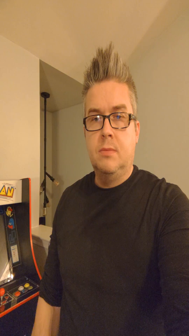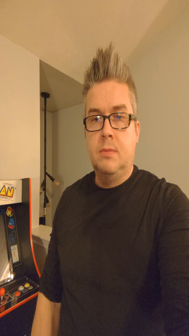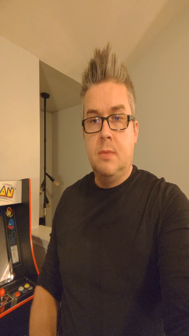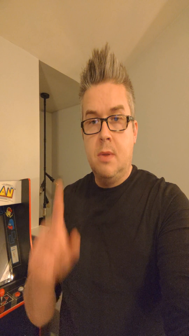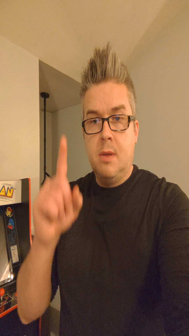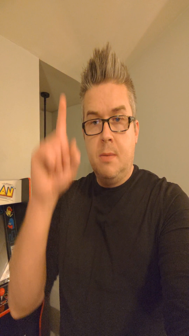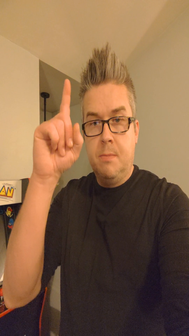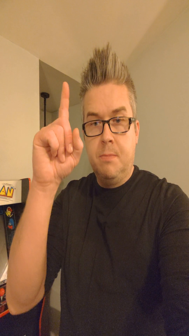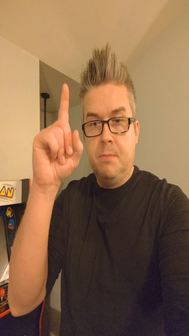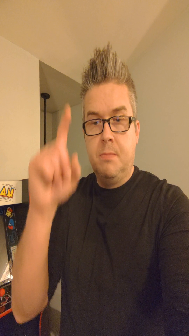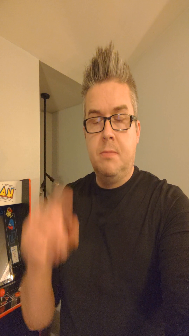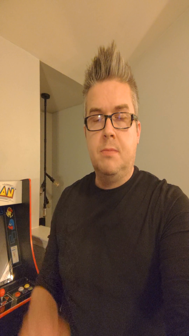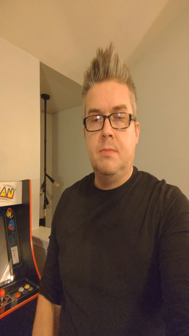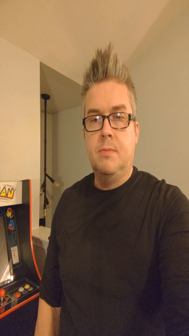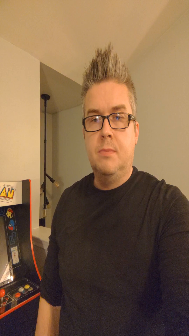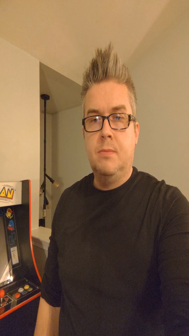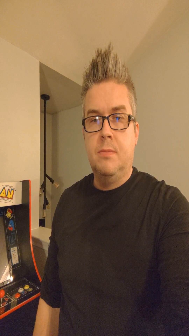up